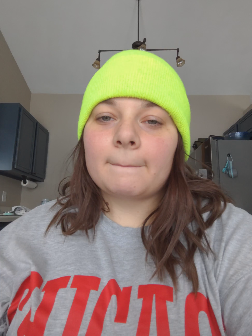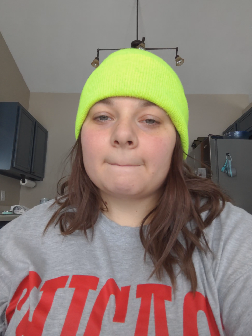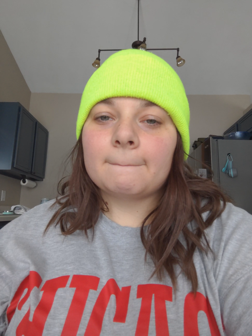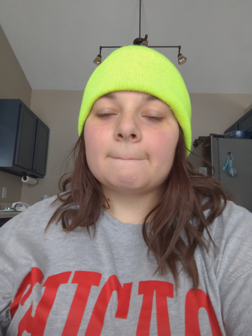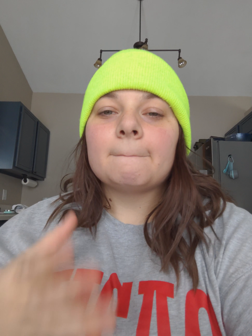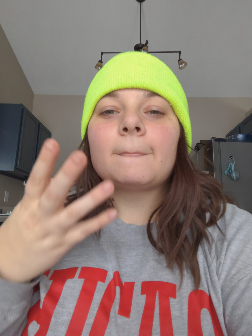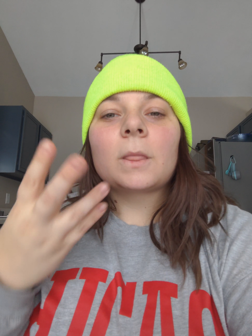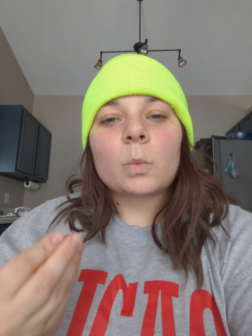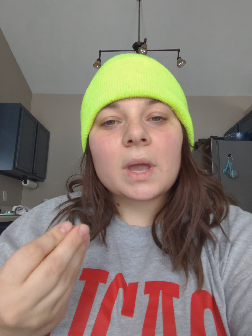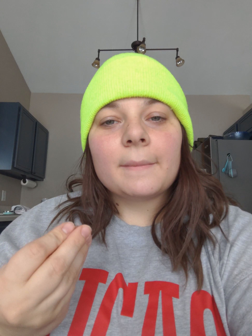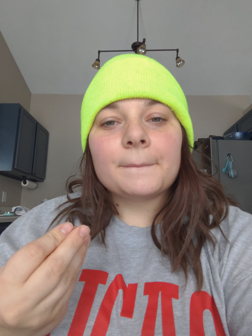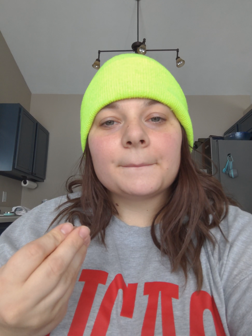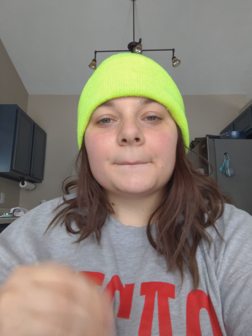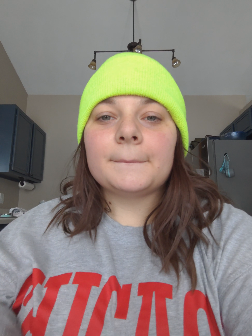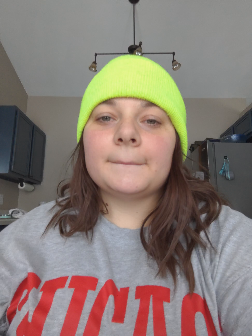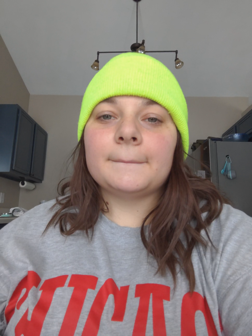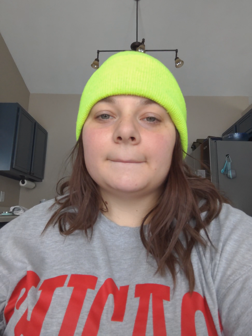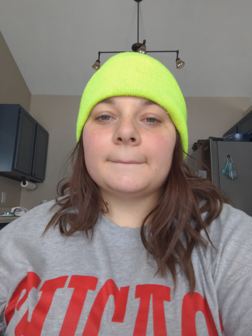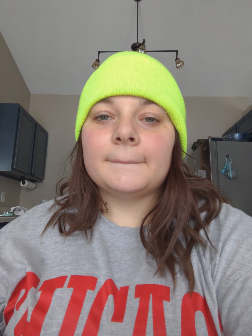wet